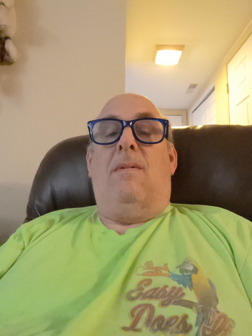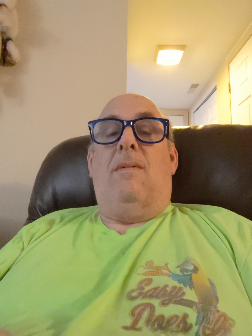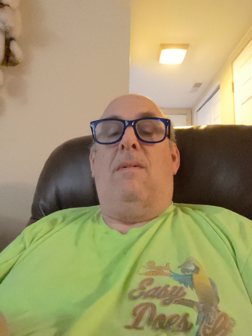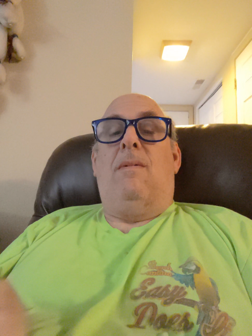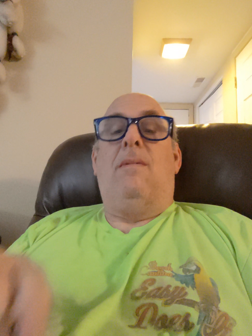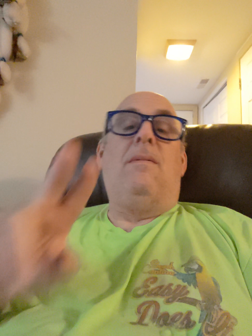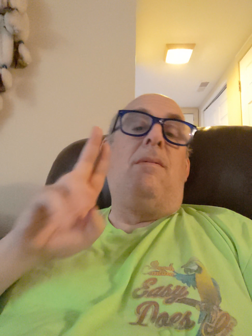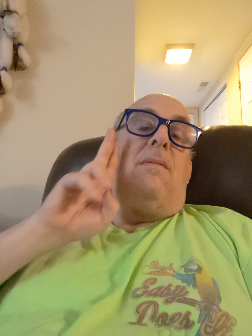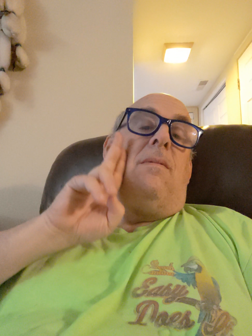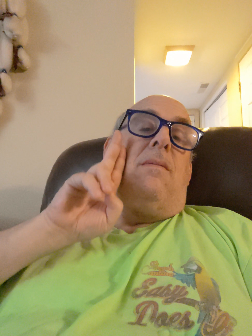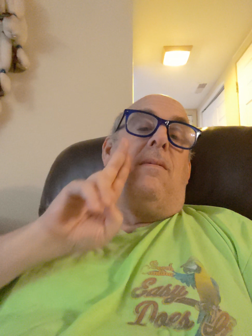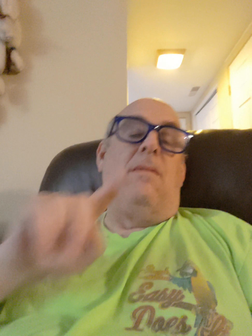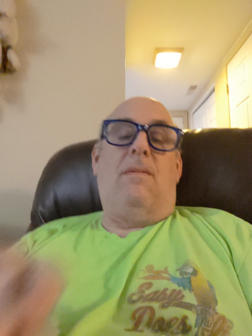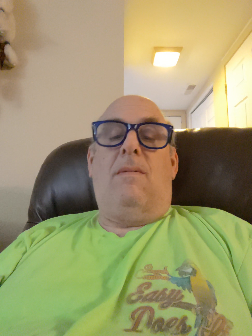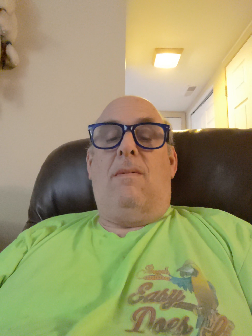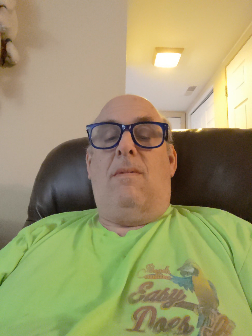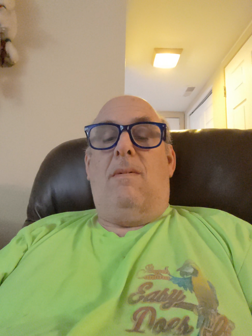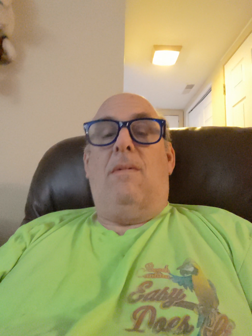uncle